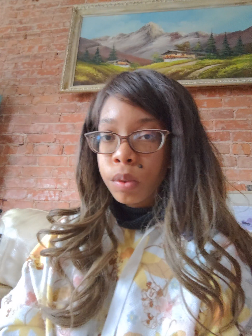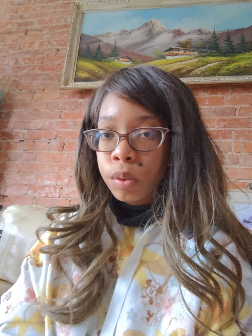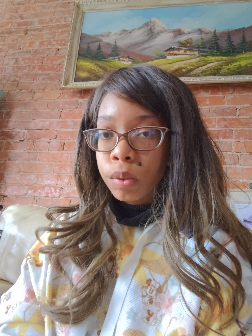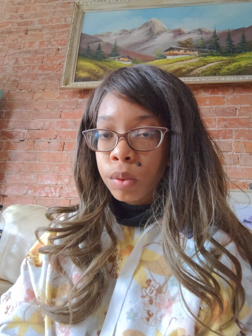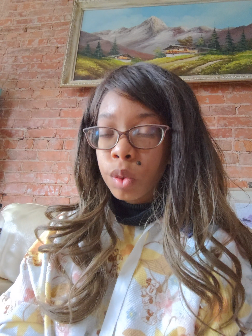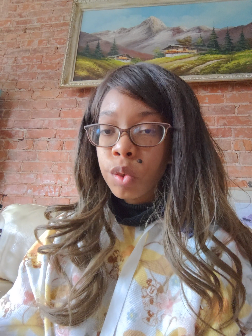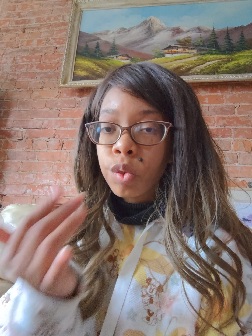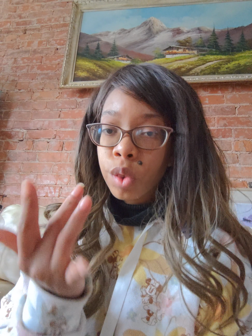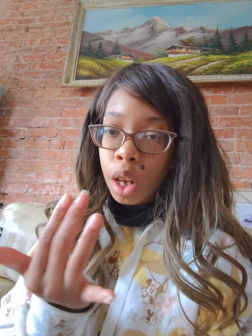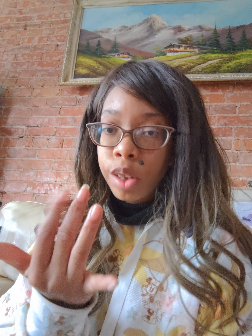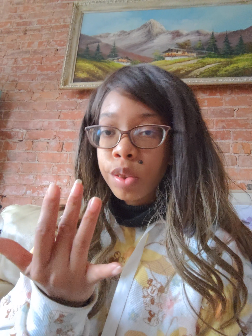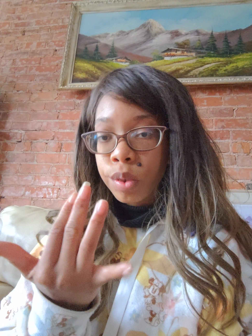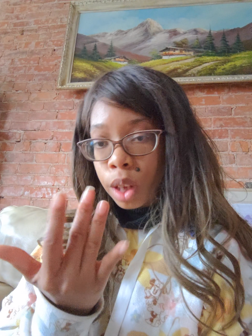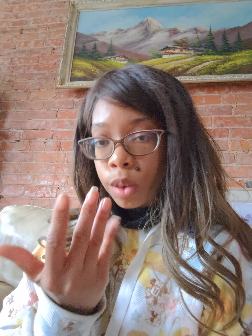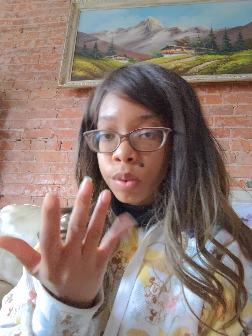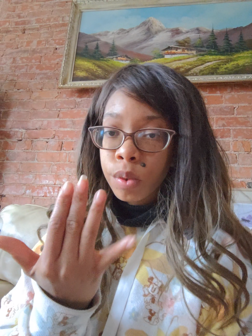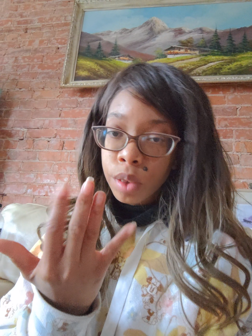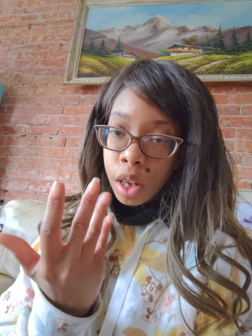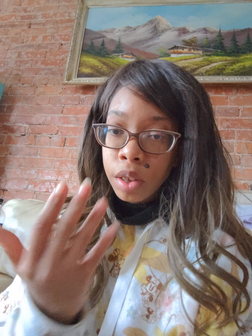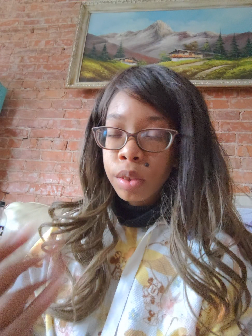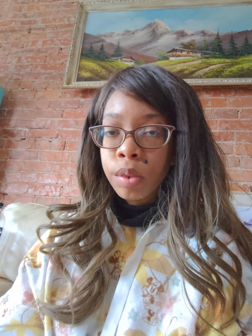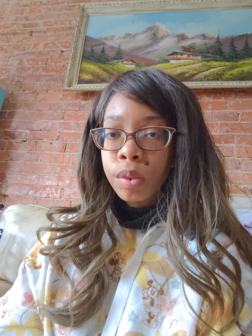wait